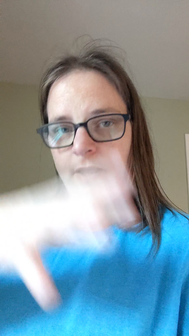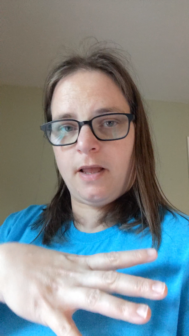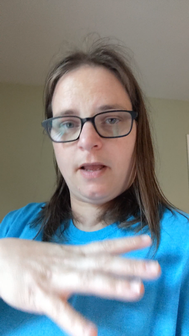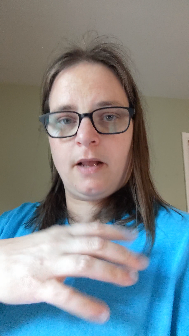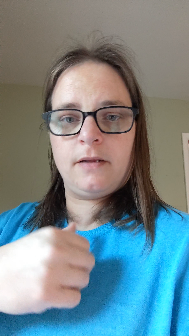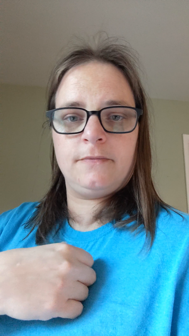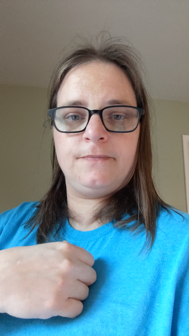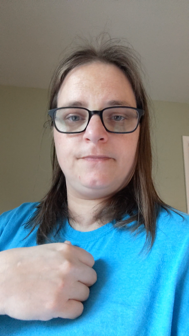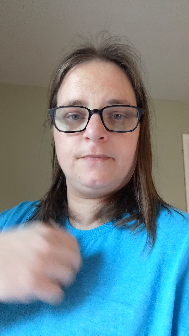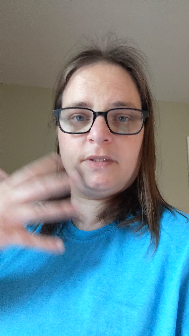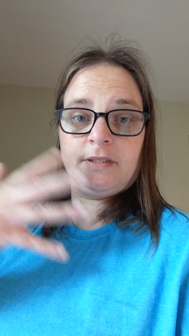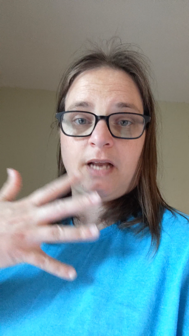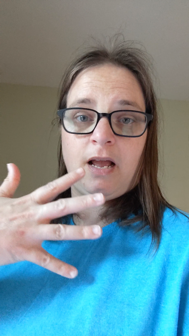scared